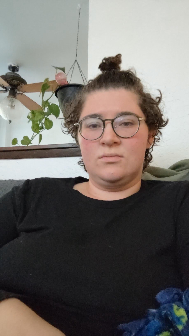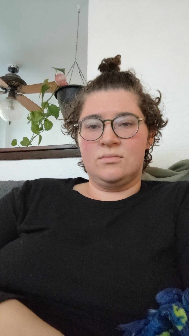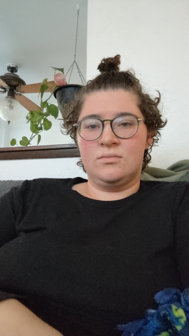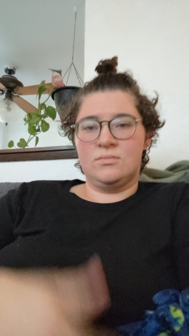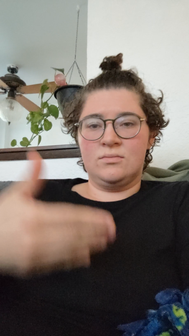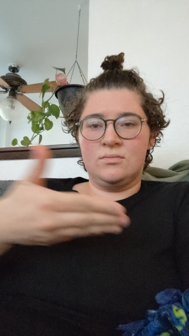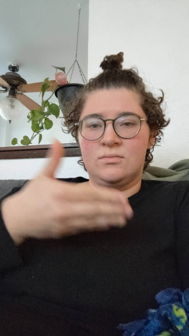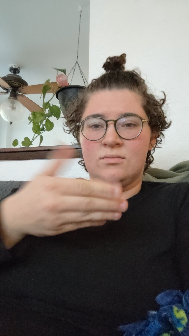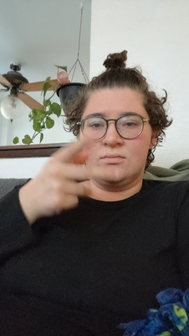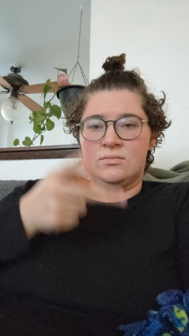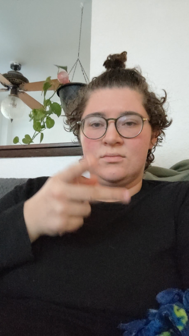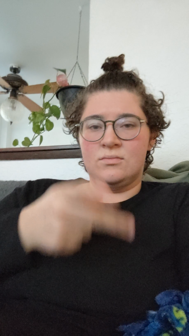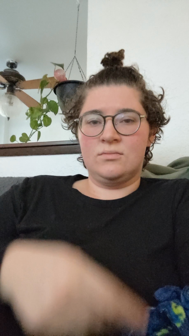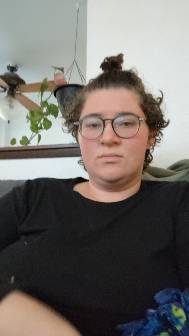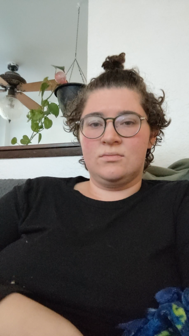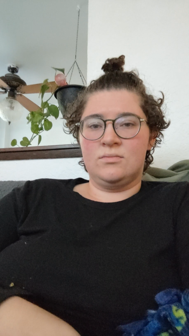babysitter